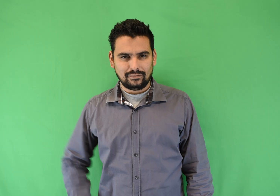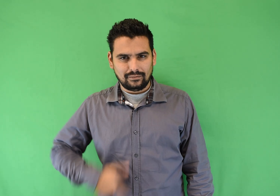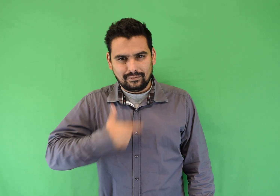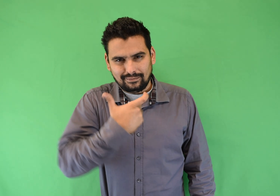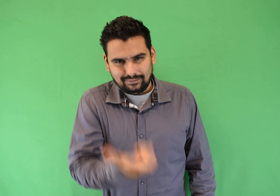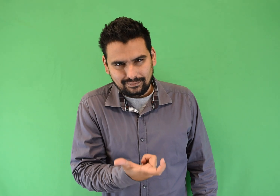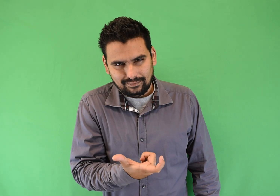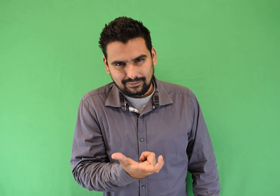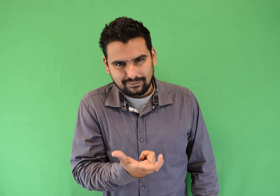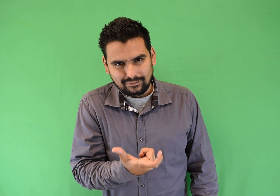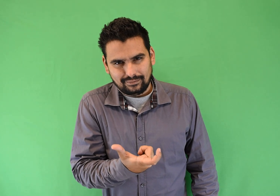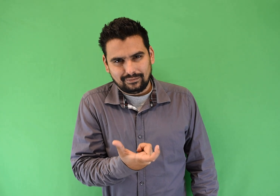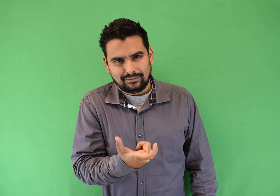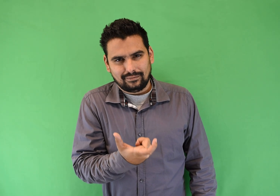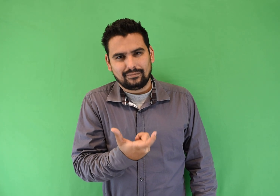dinero